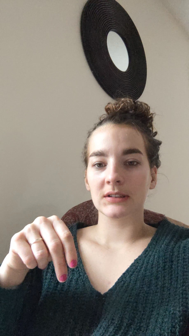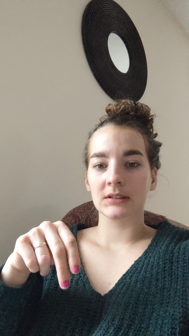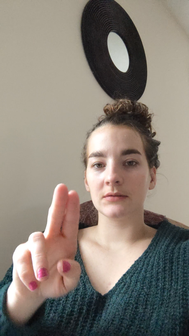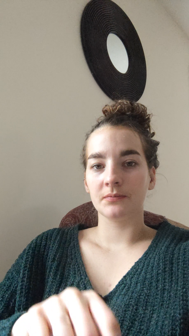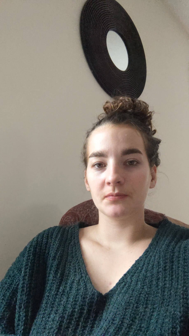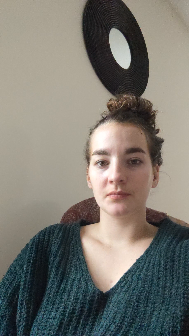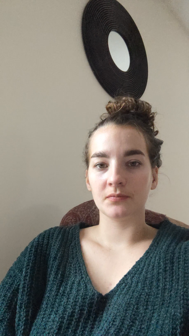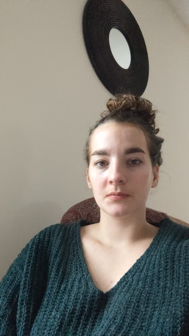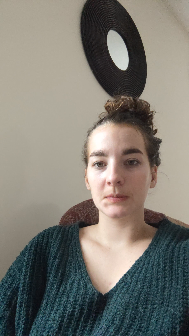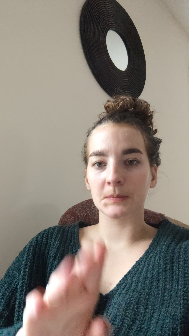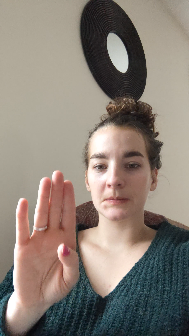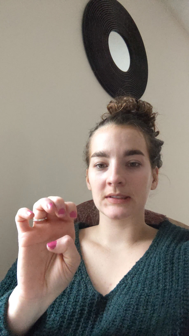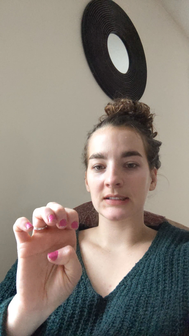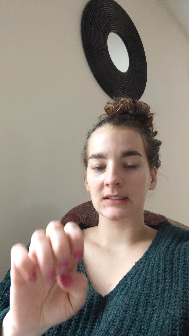be